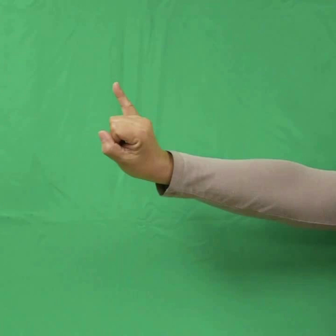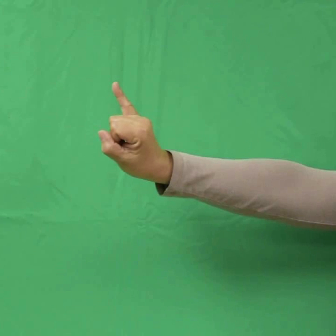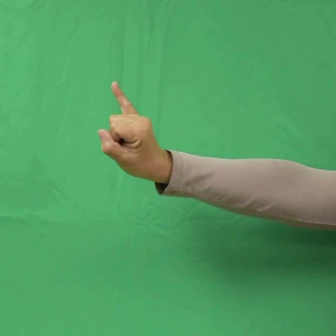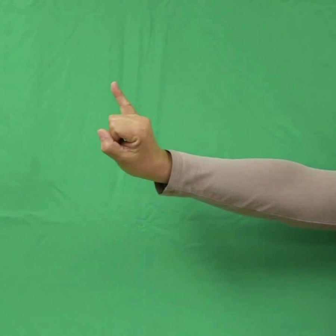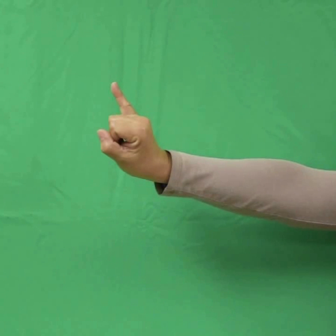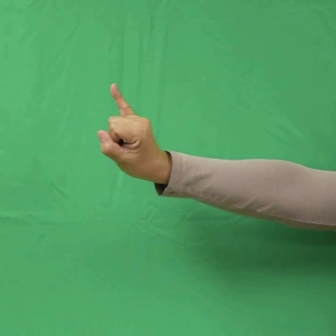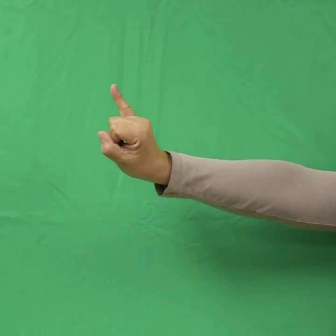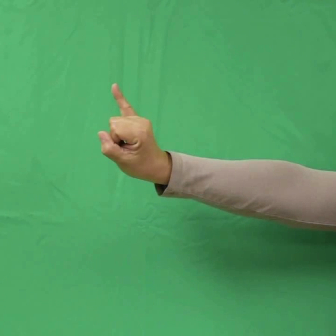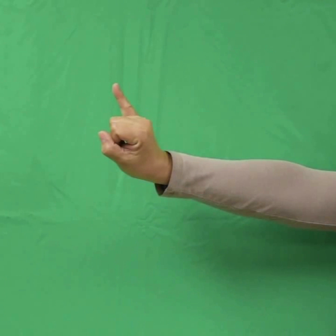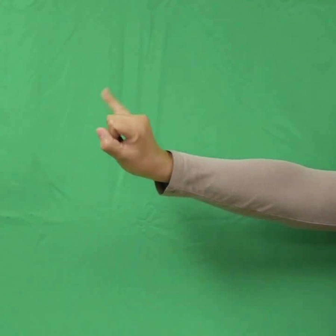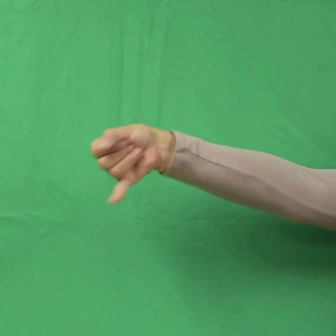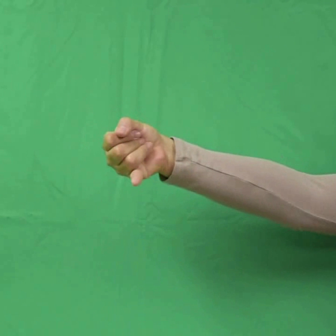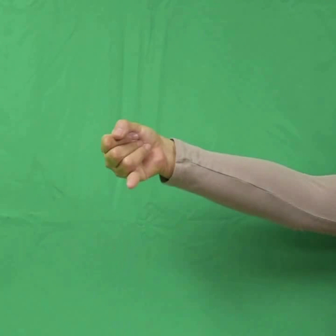J